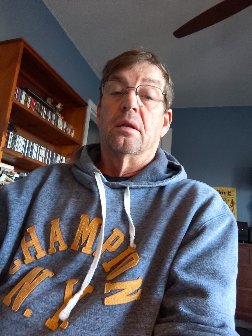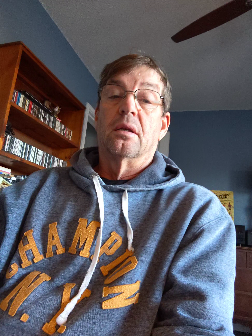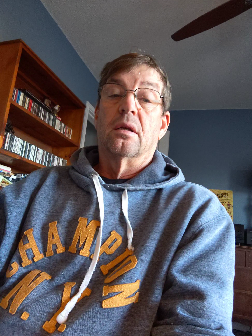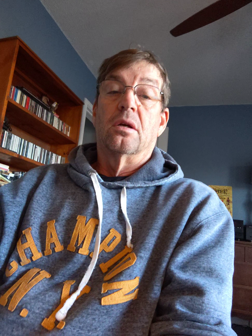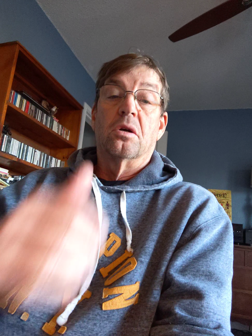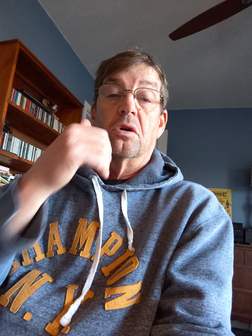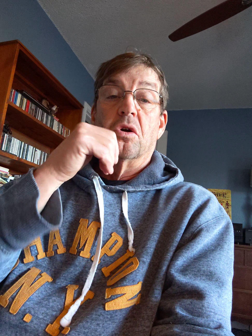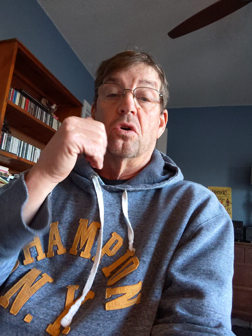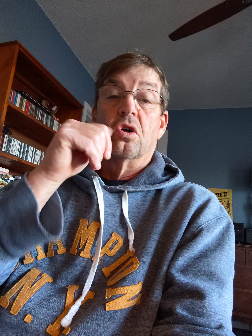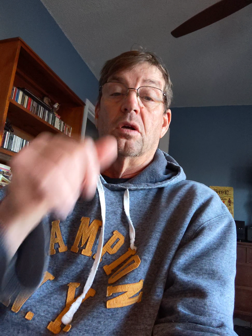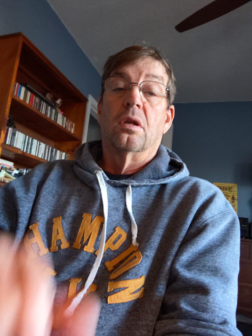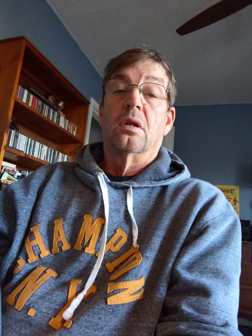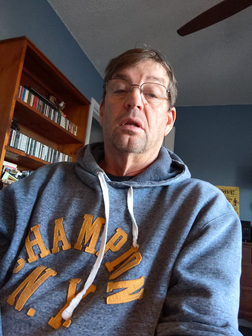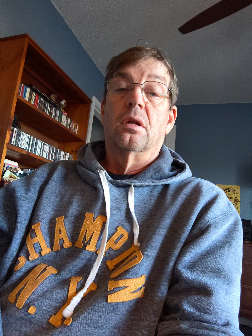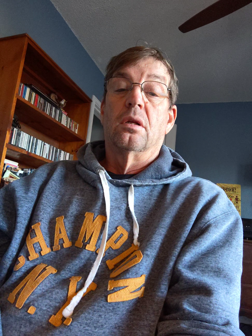girl